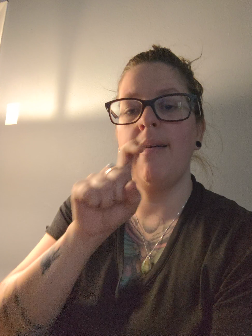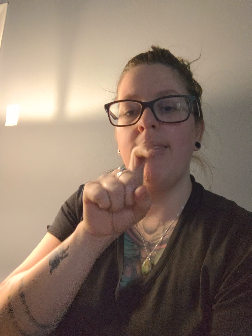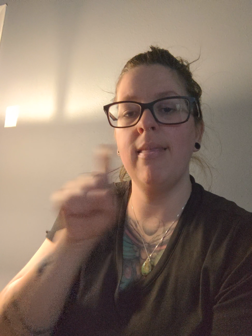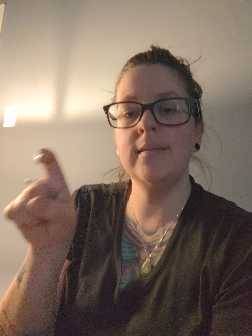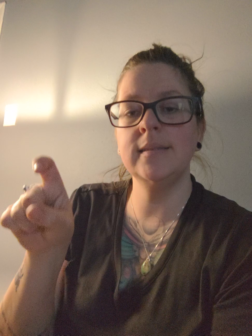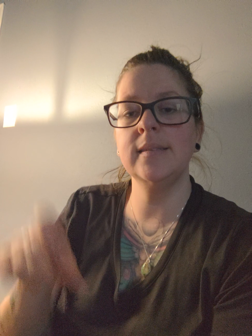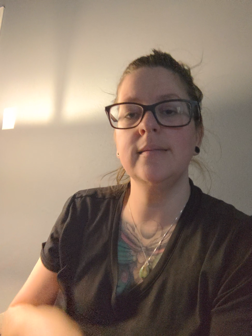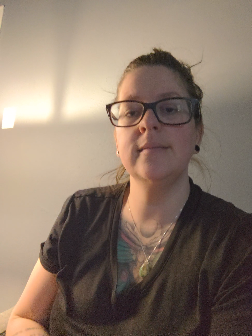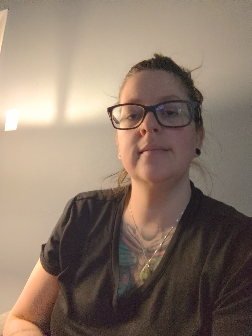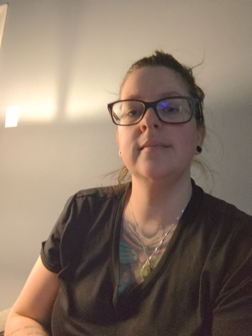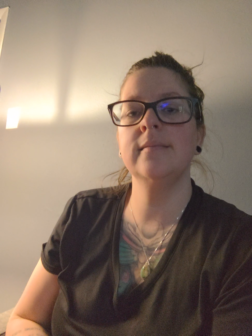closet